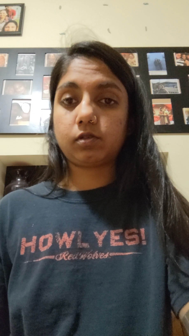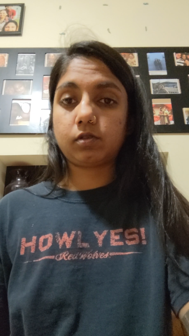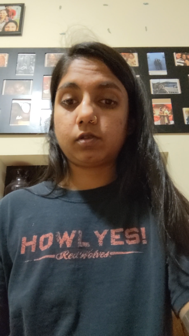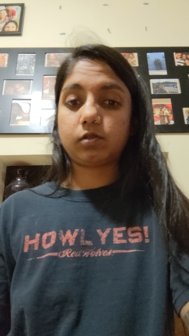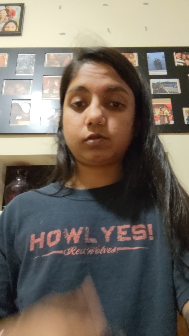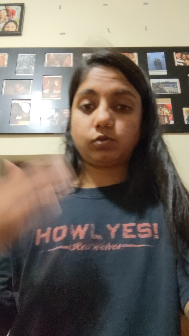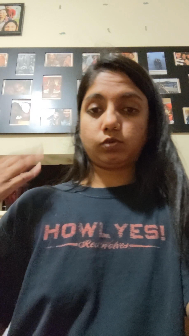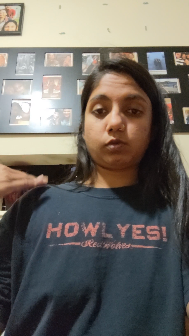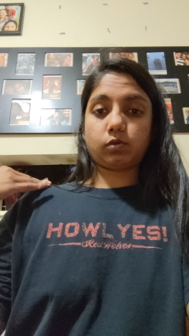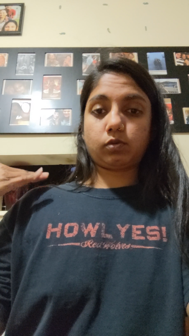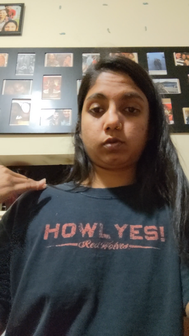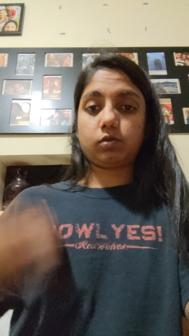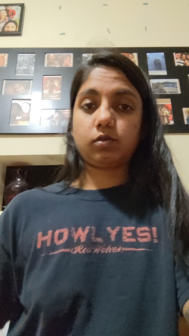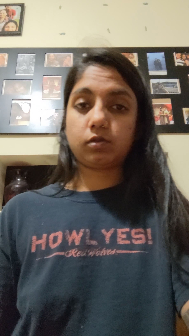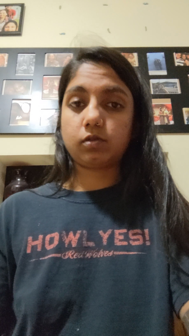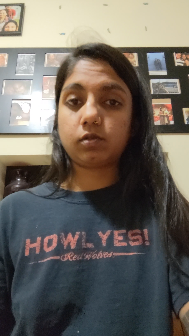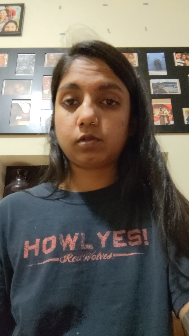shoulder